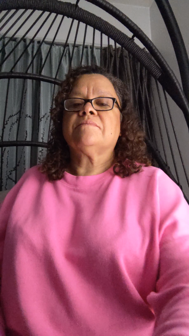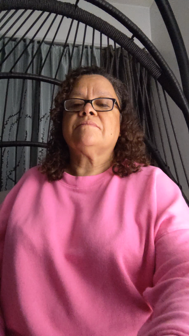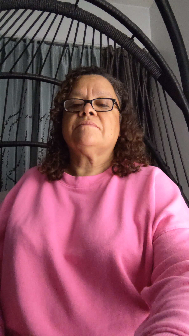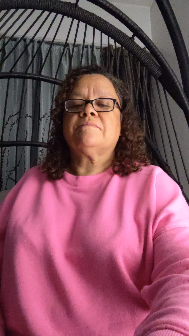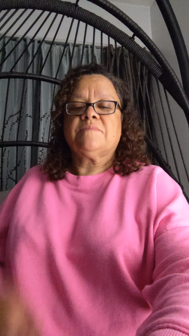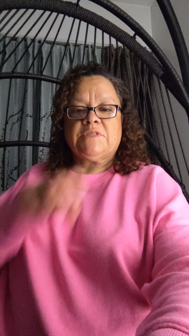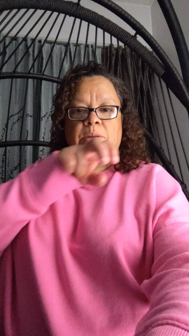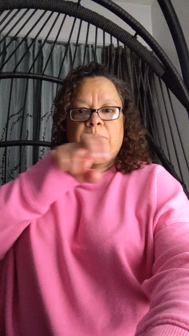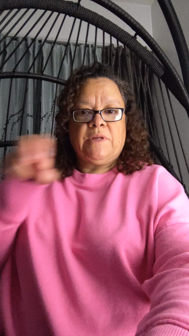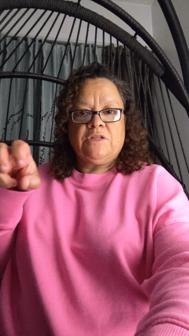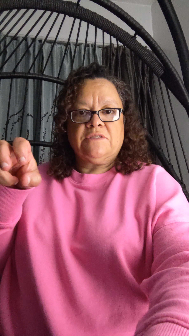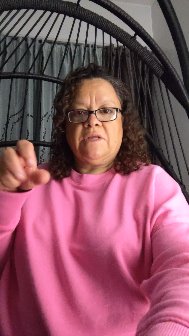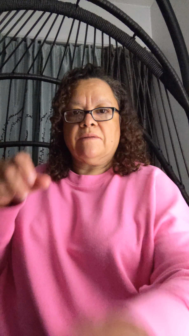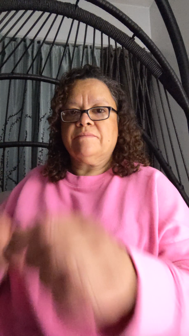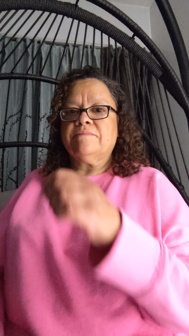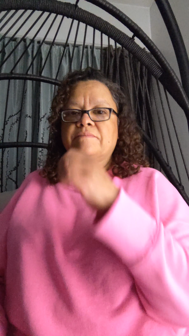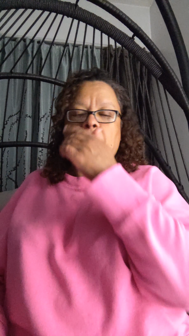porch